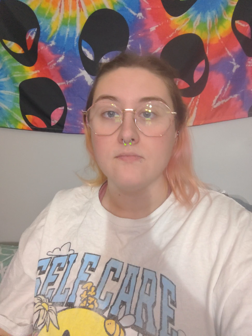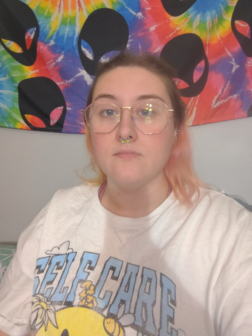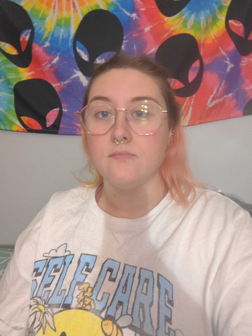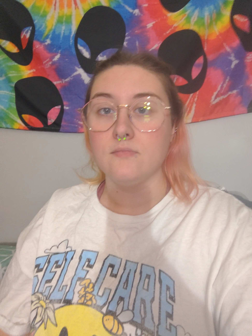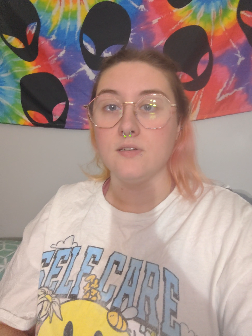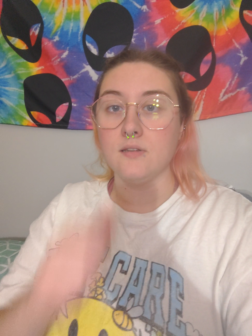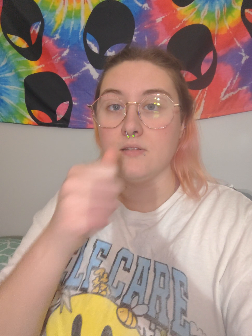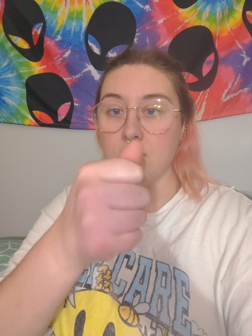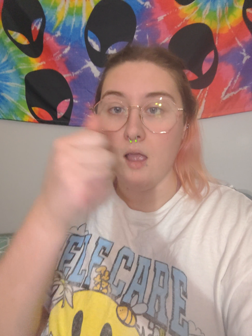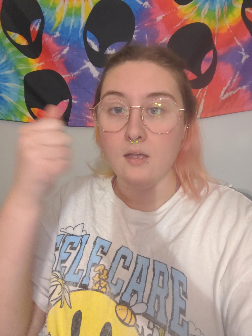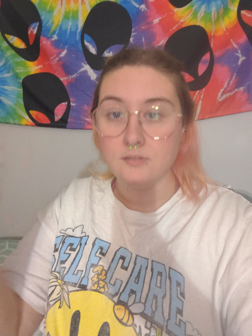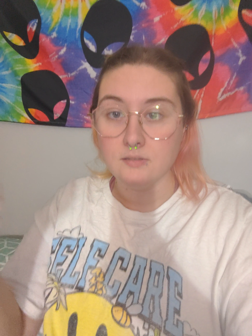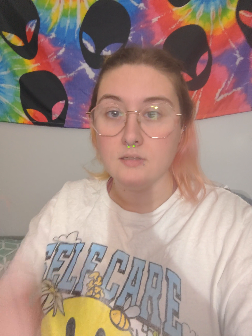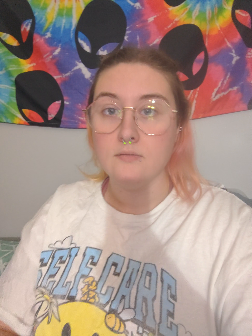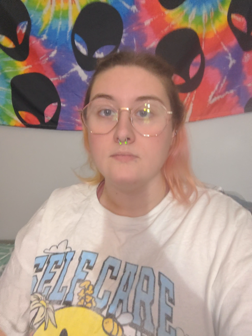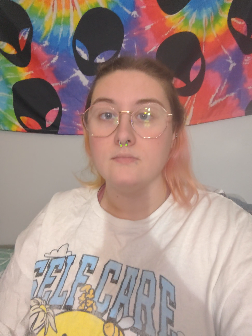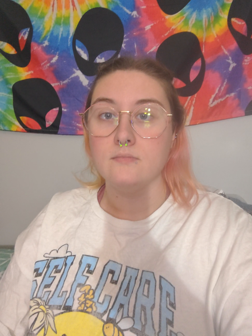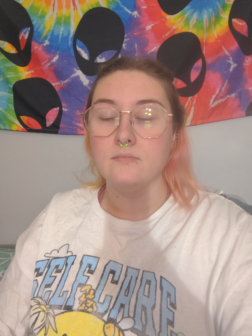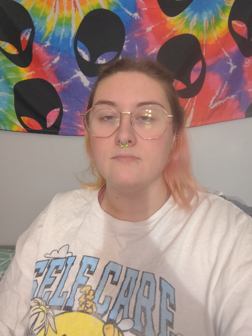closet